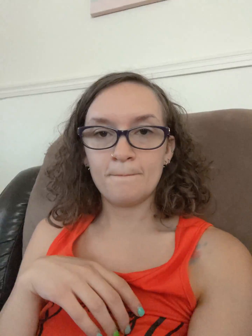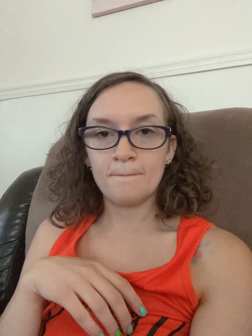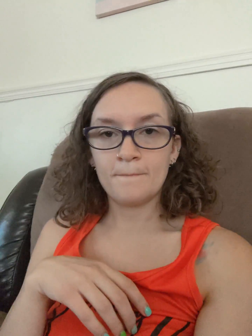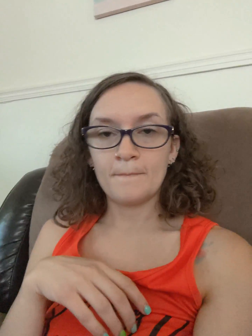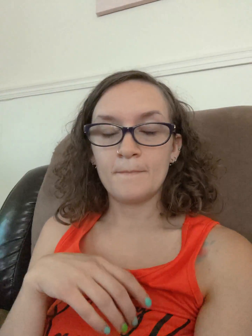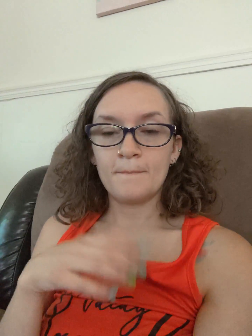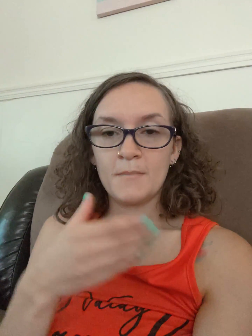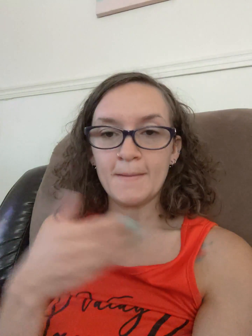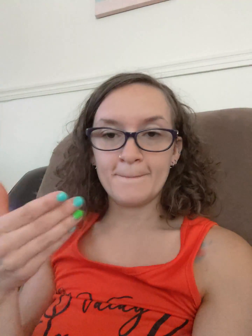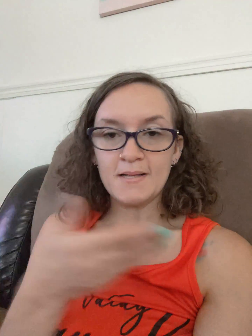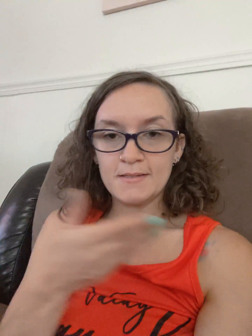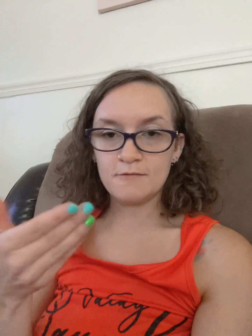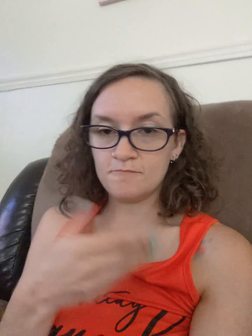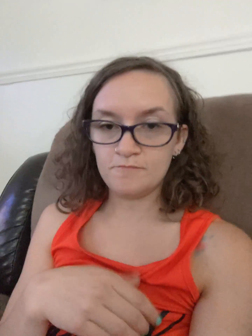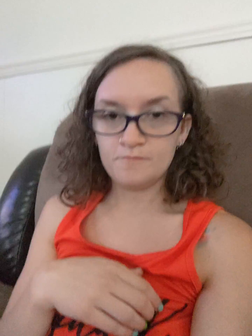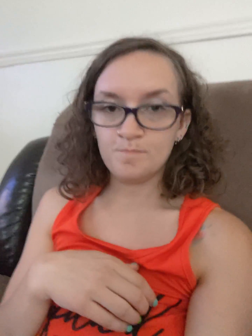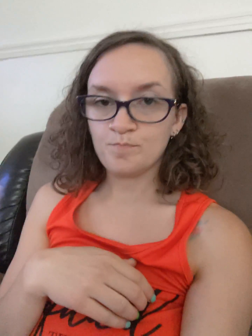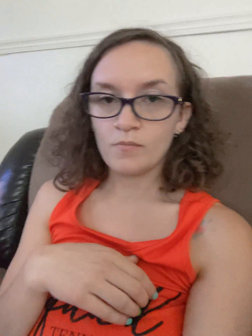baby